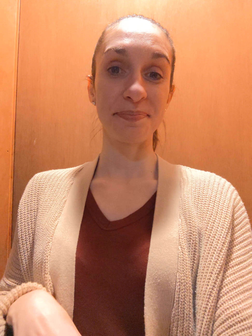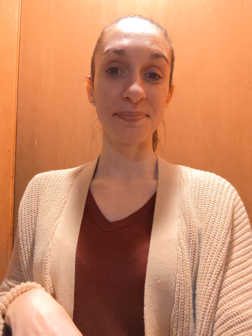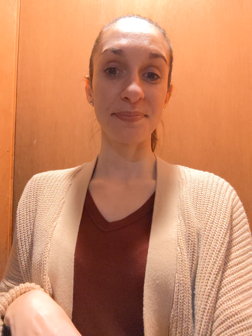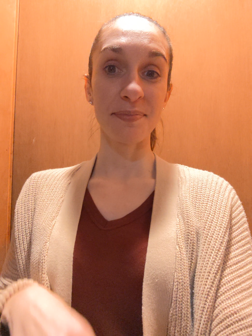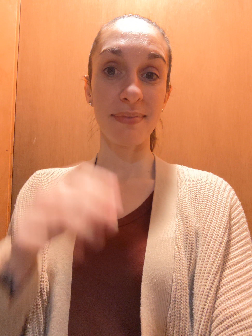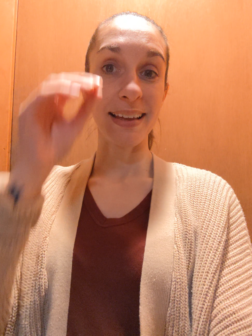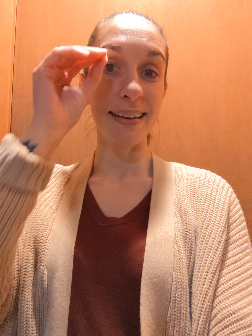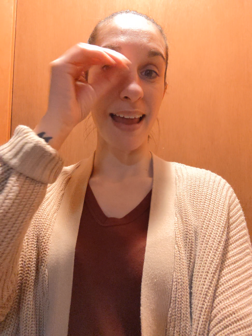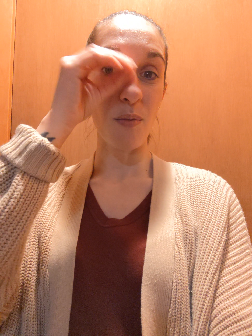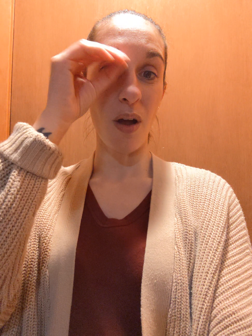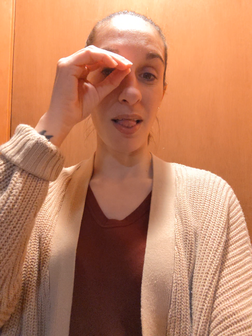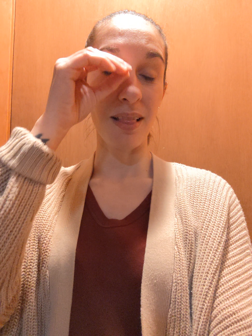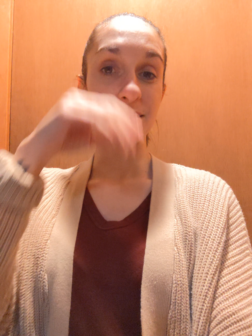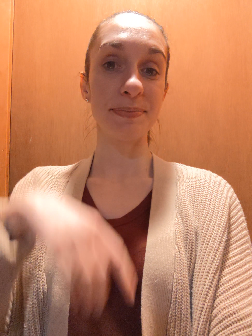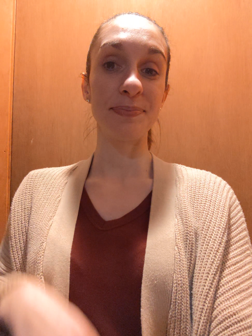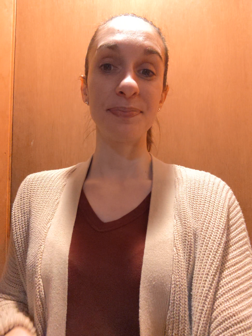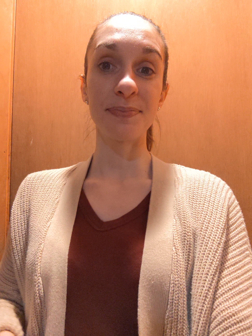owl